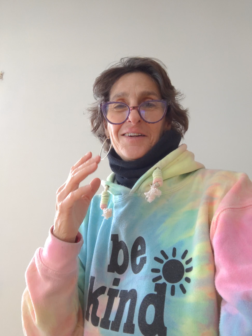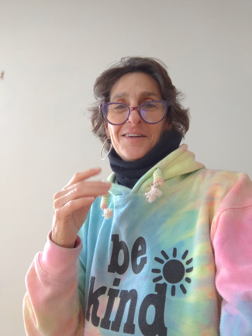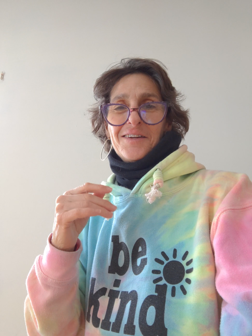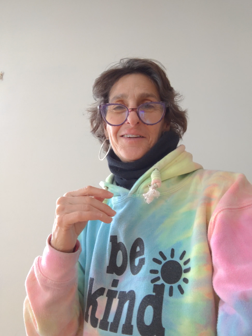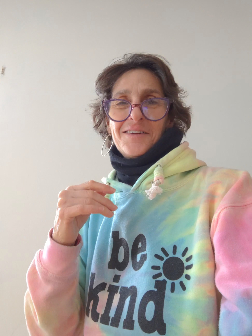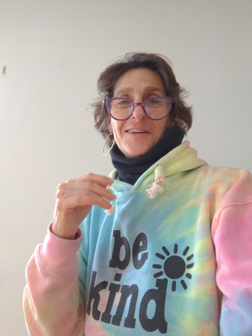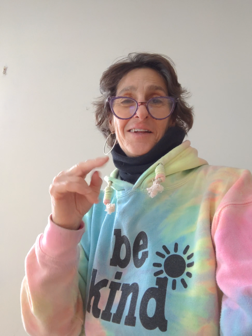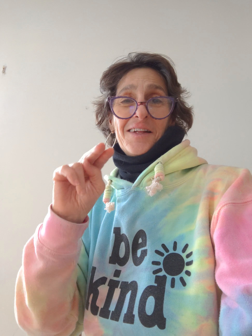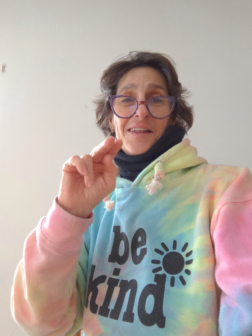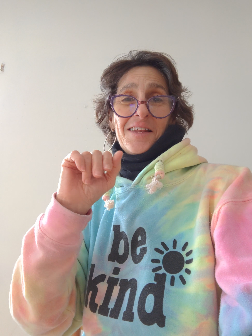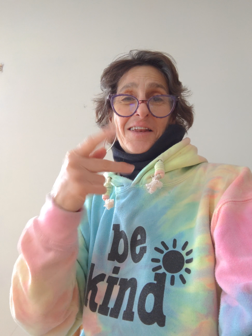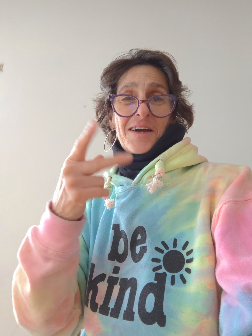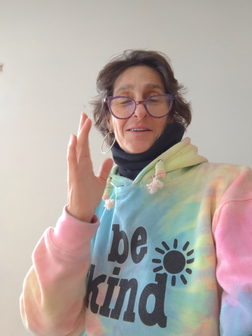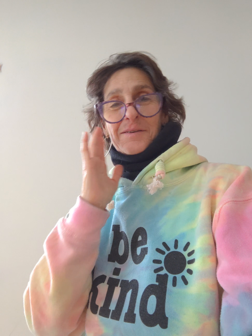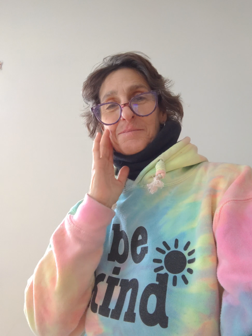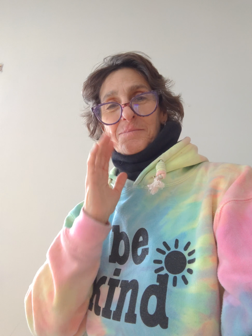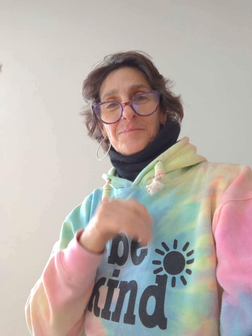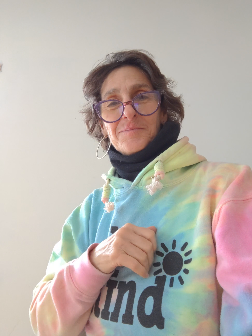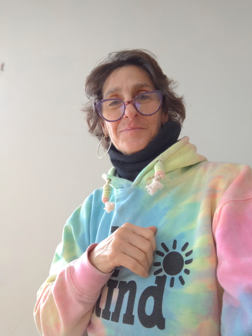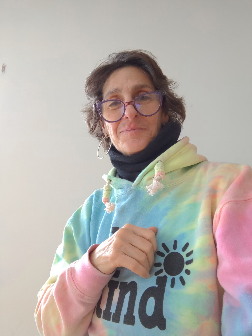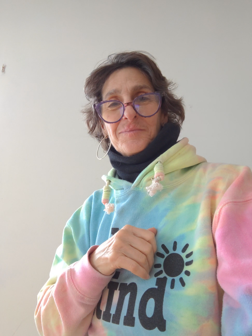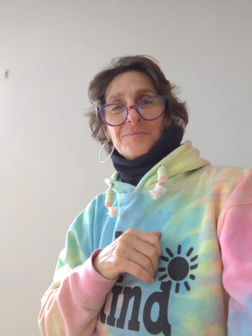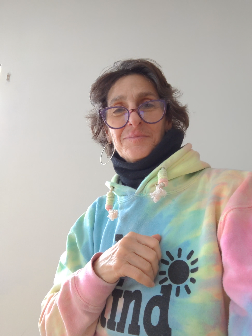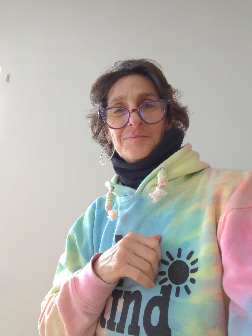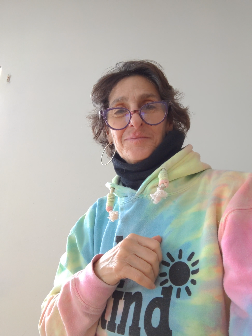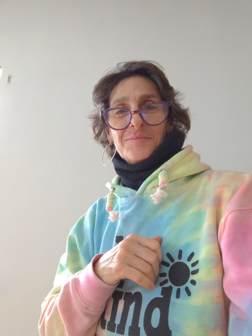nap